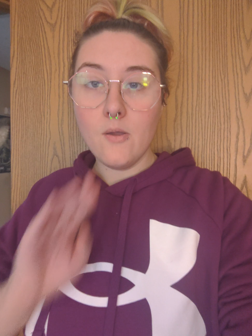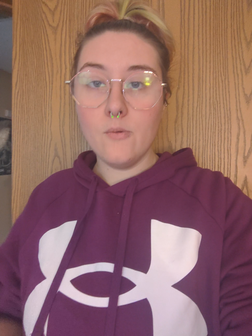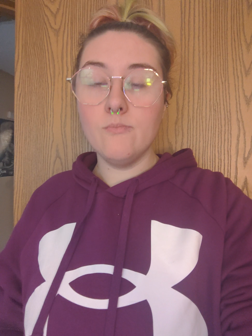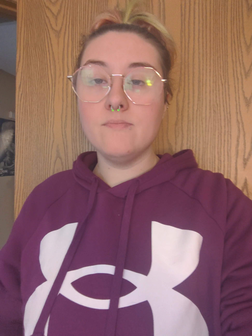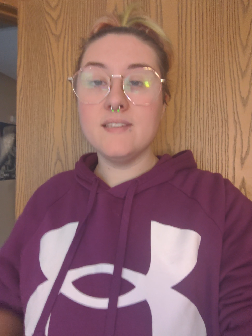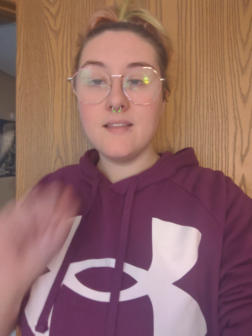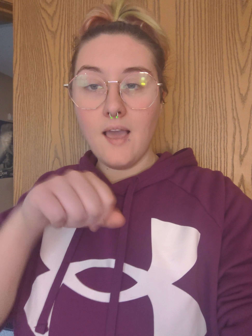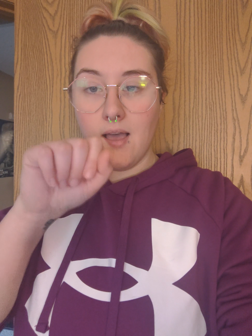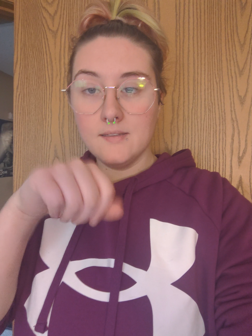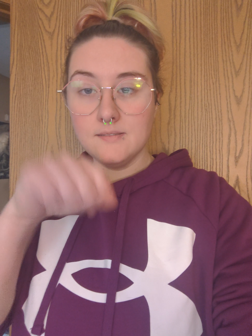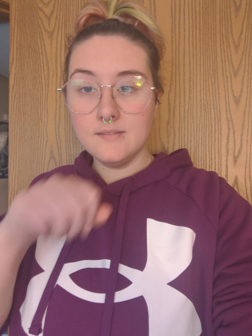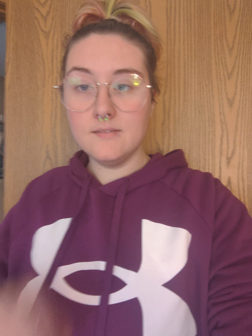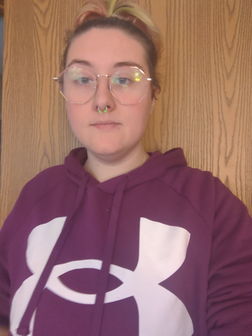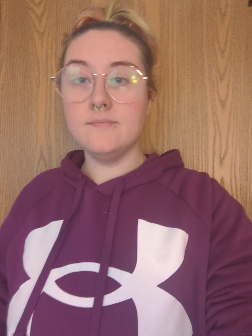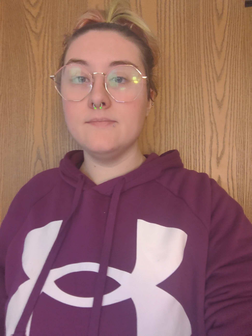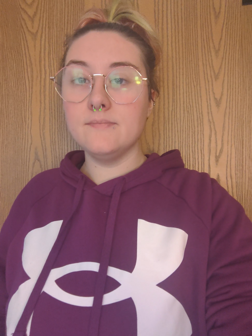yes